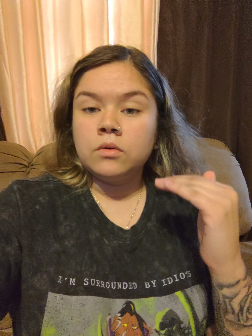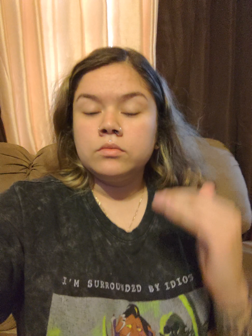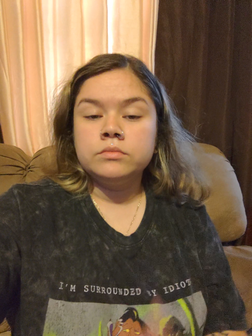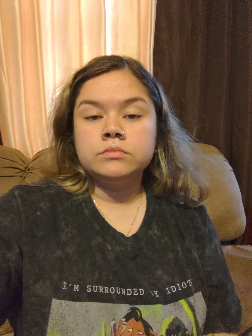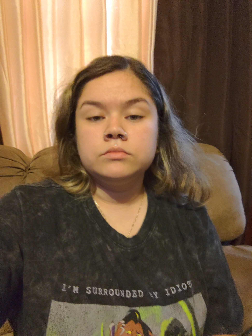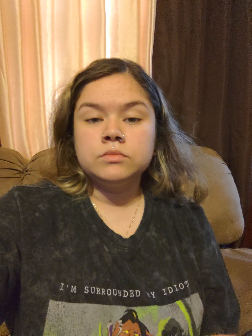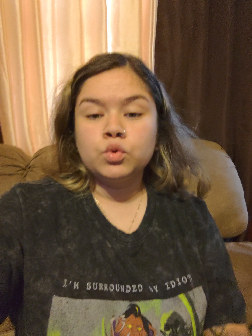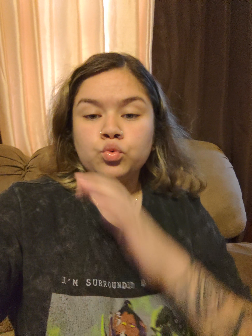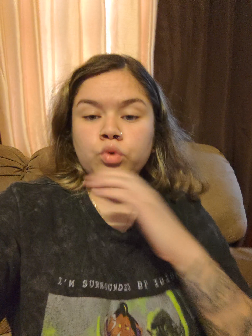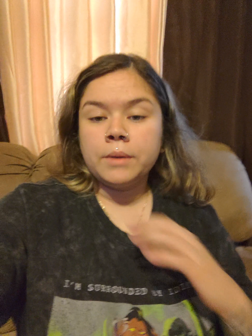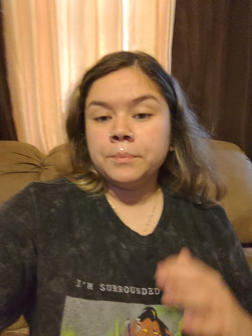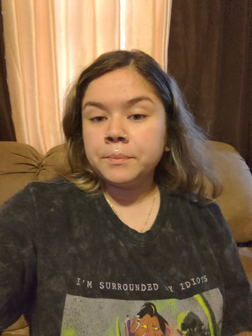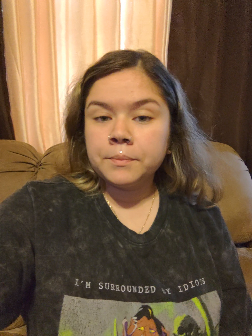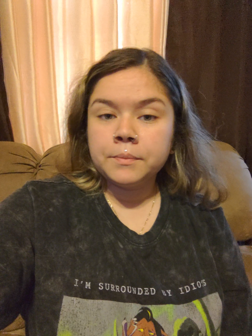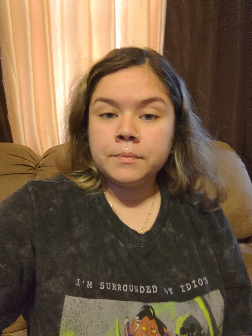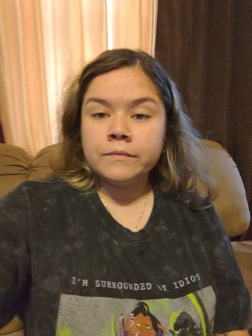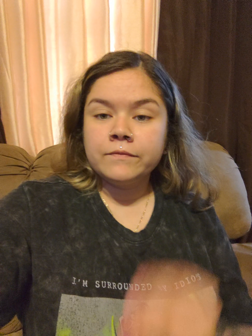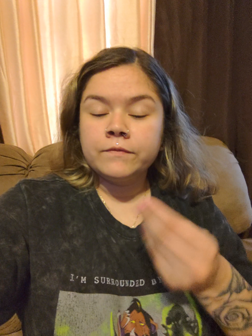grapes